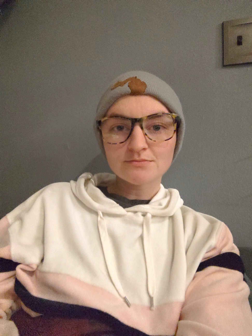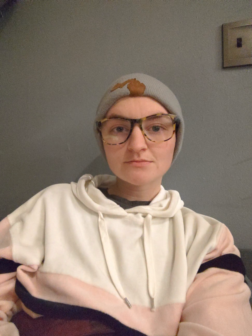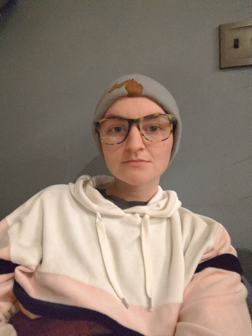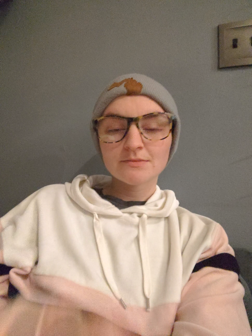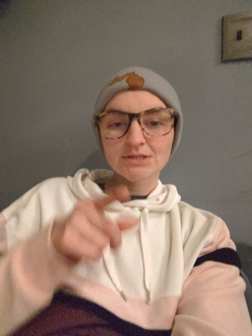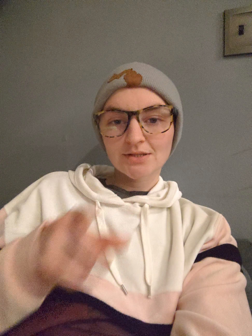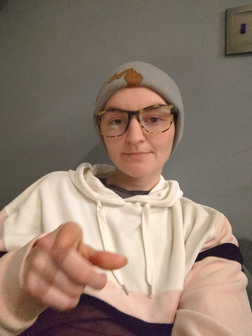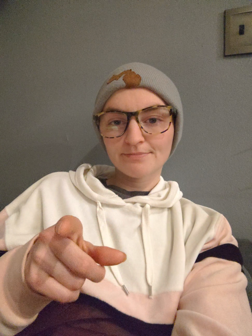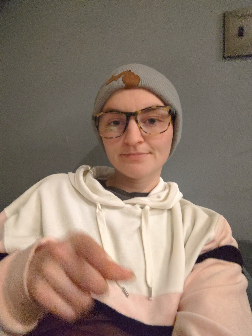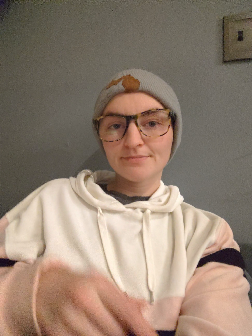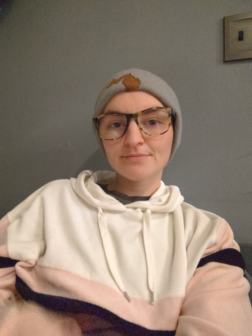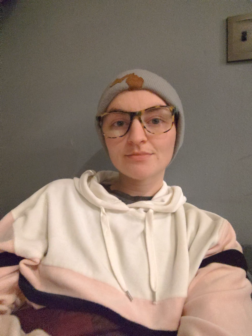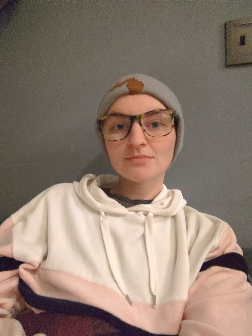he/she/it